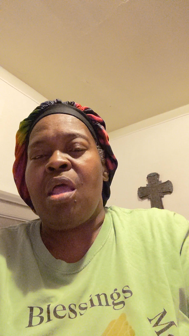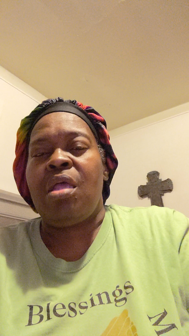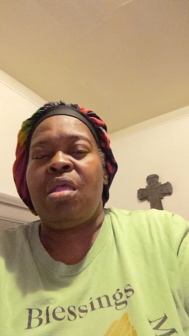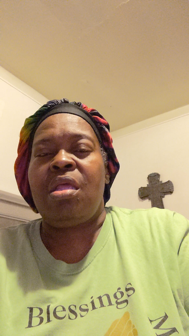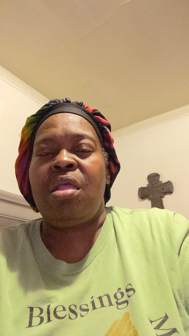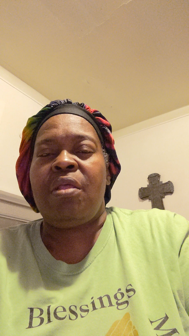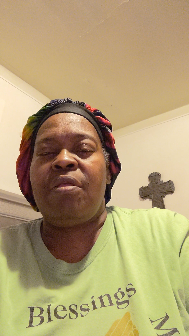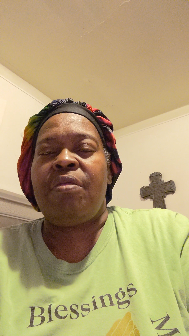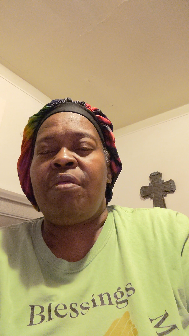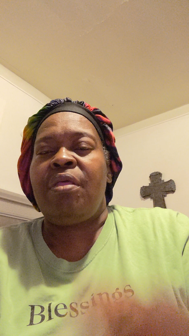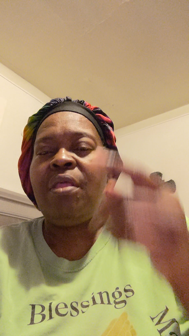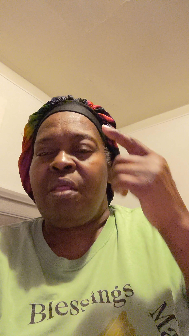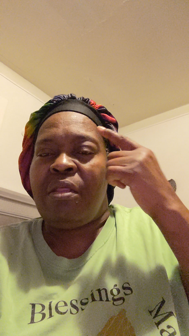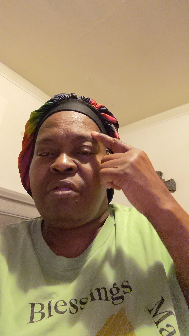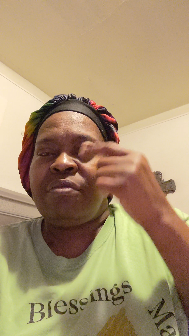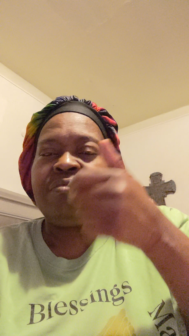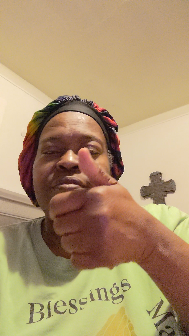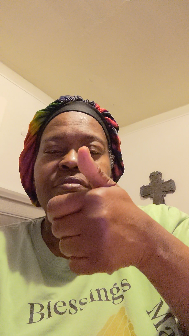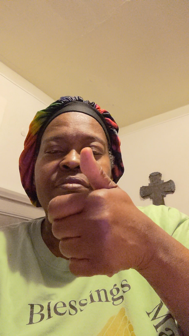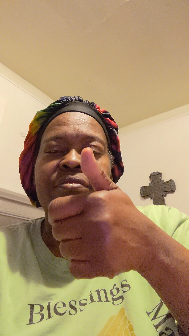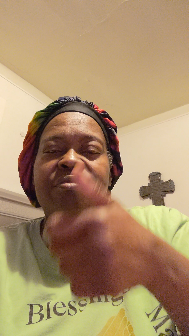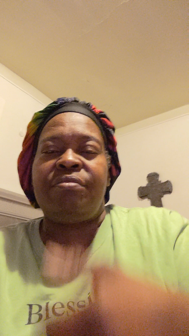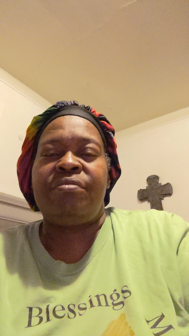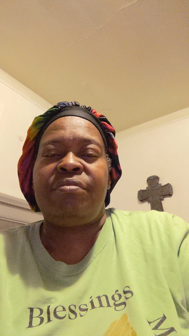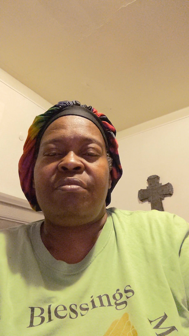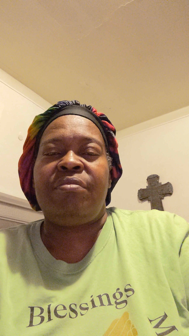dime